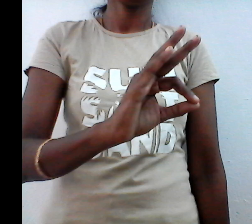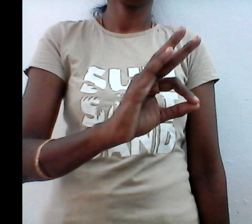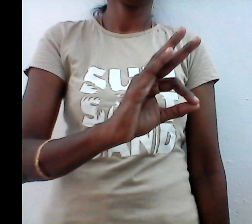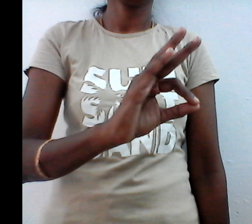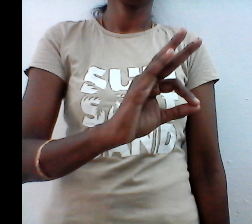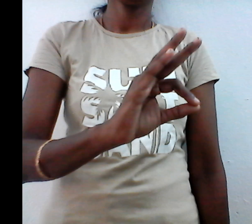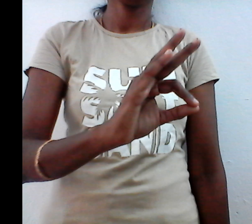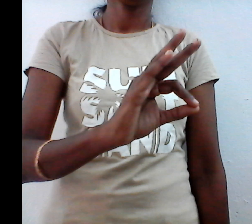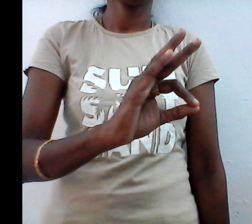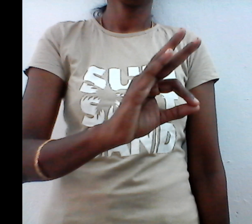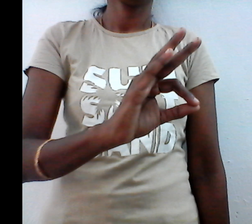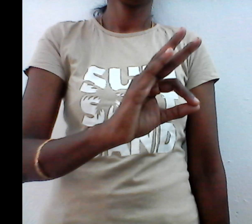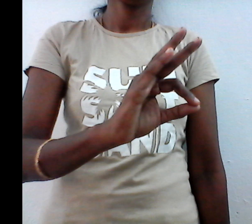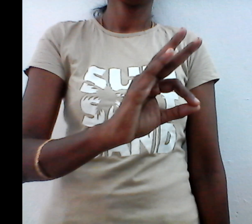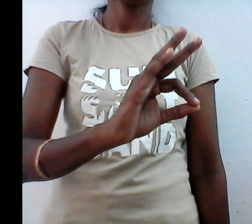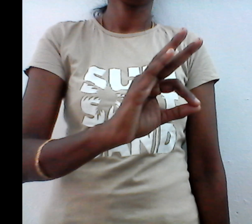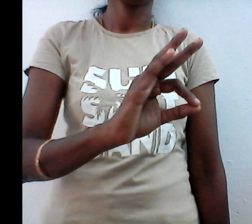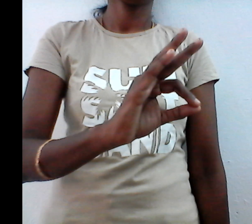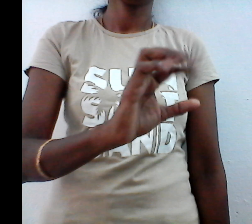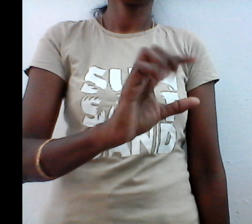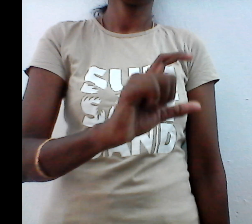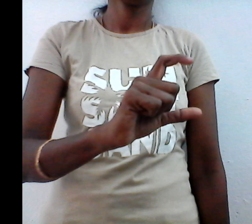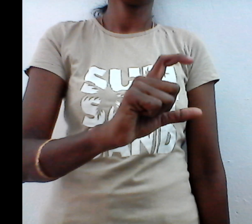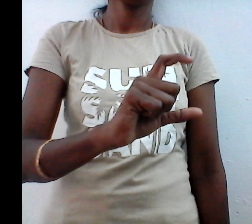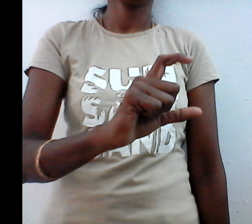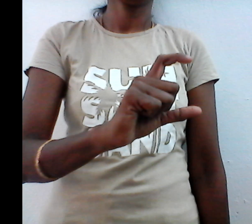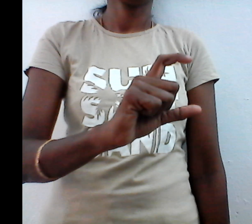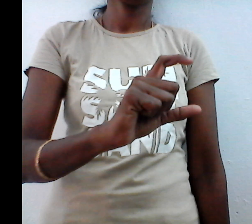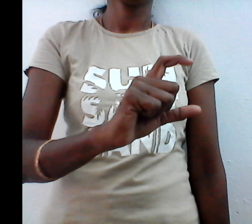ഓ